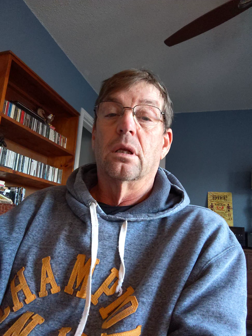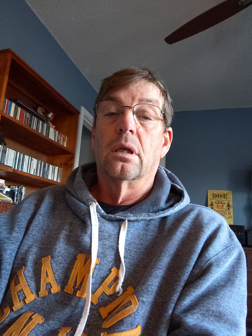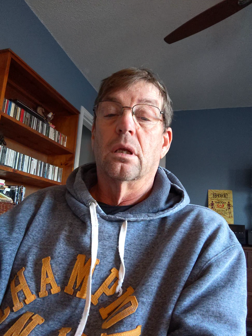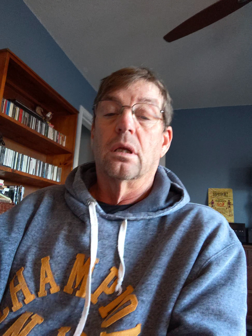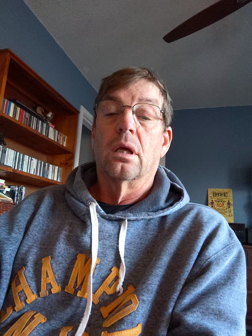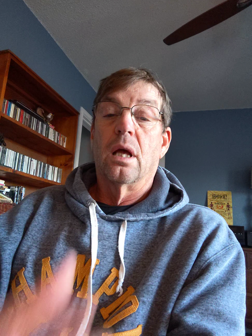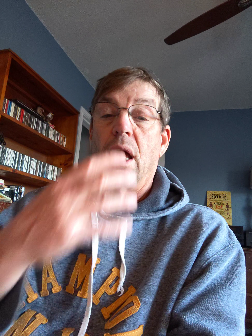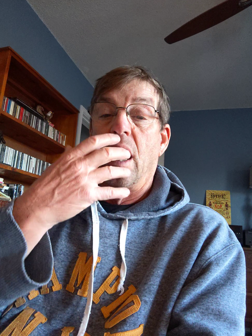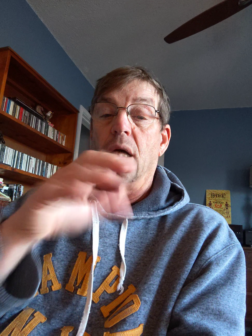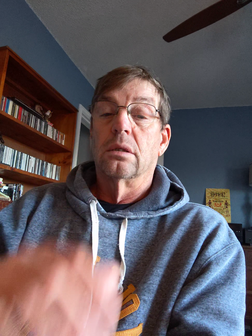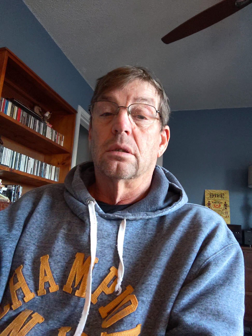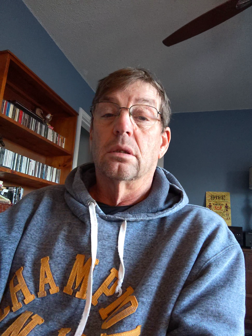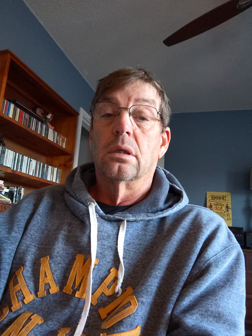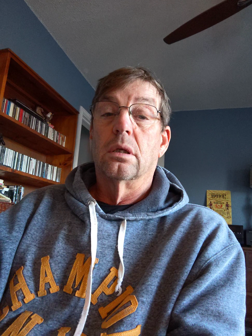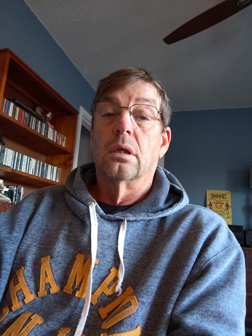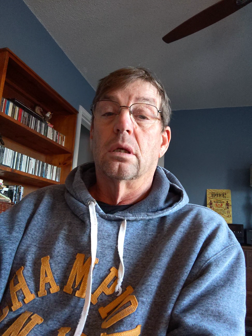hot